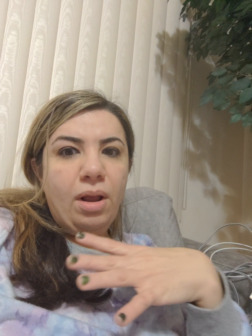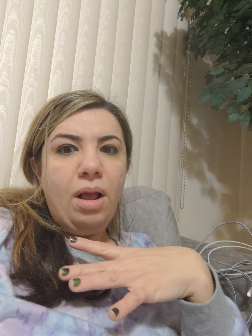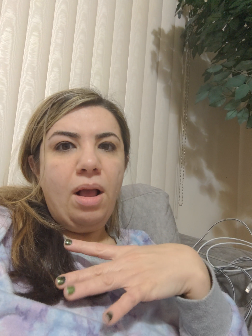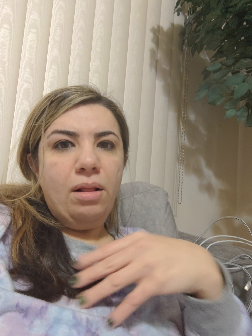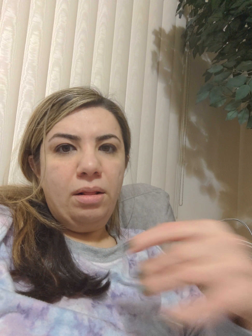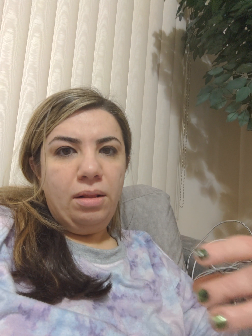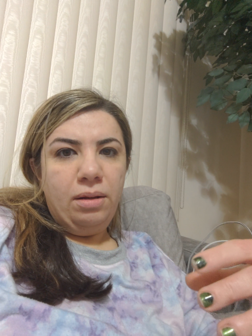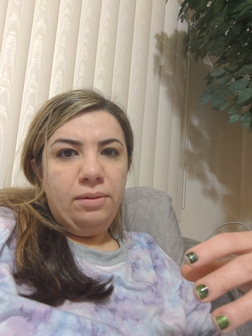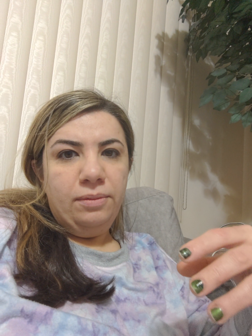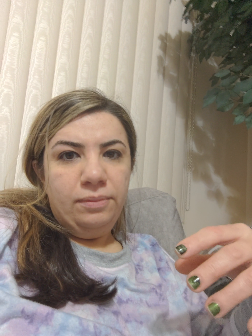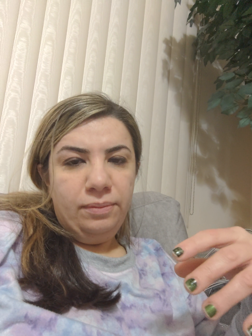like